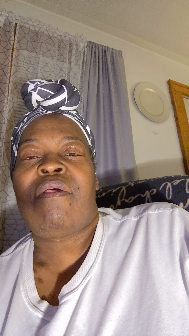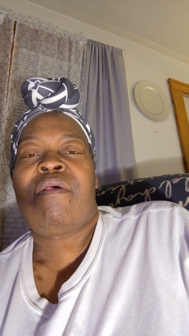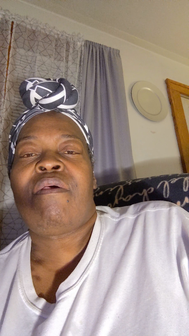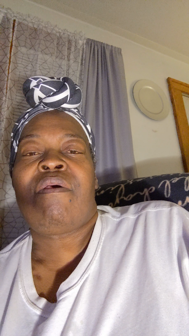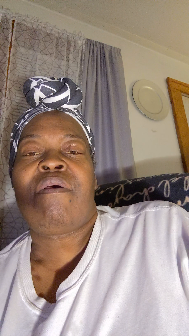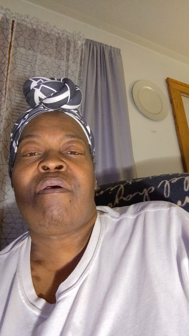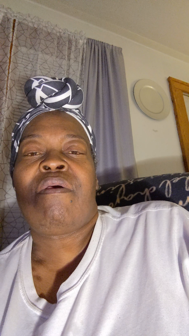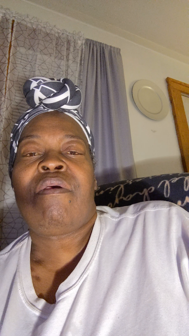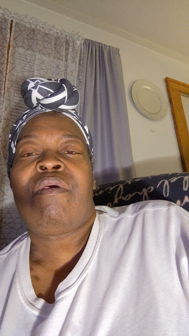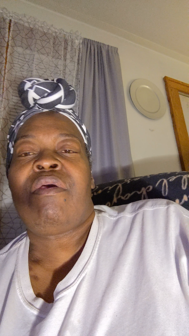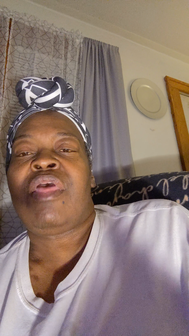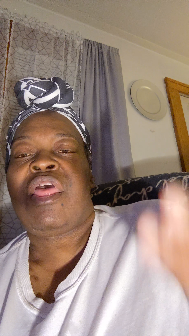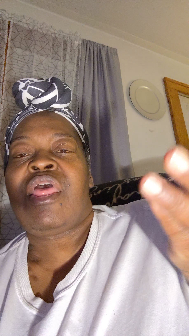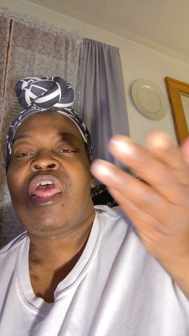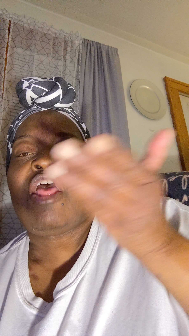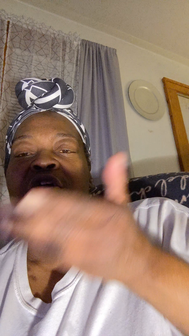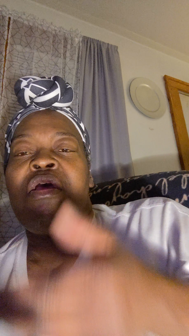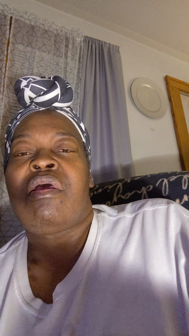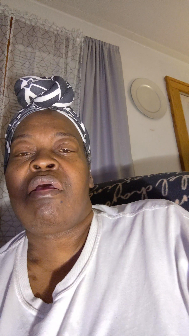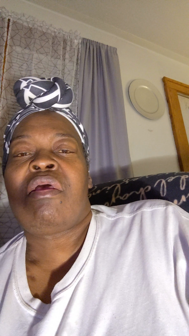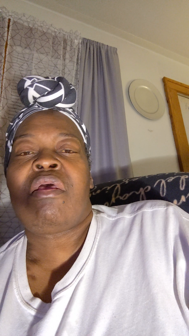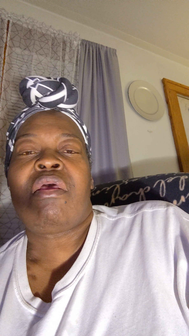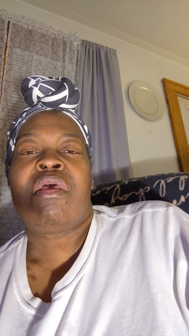carry